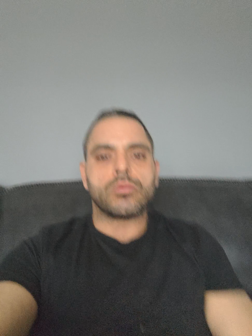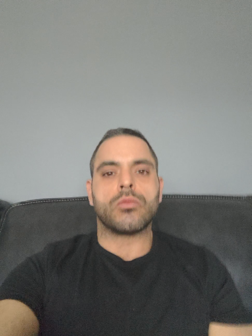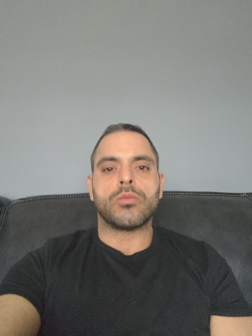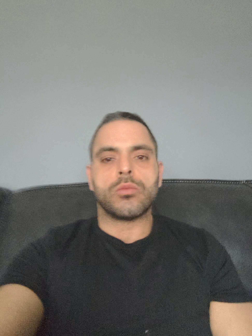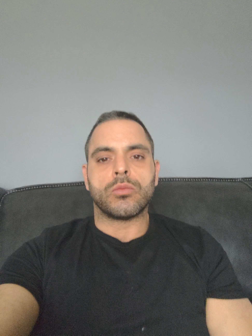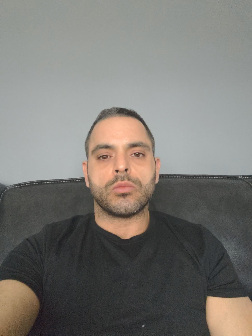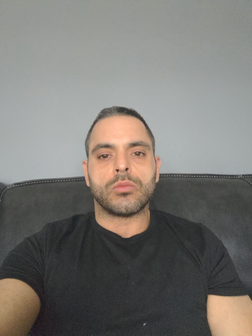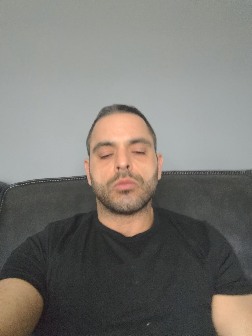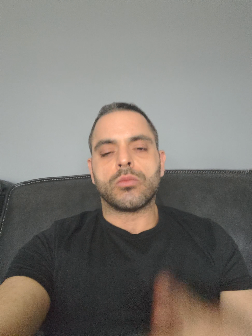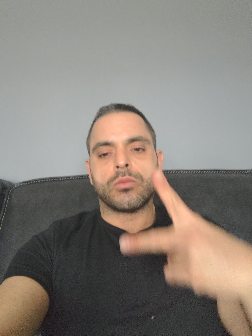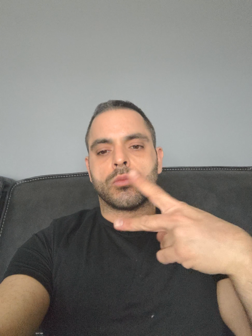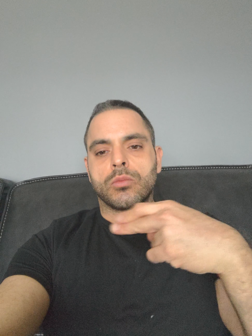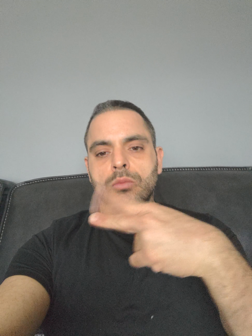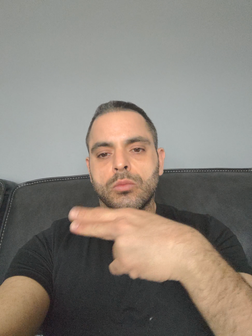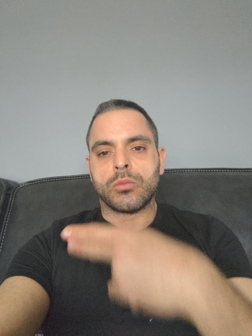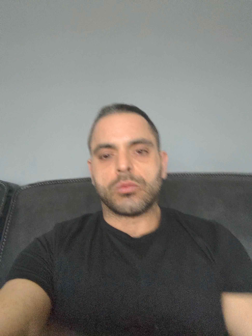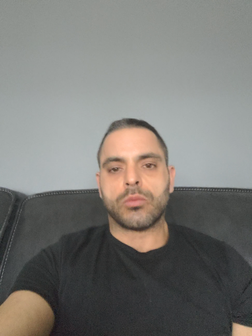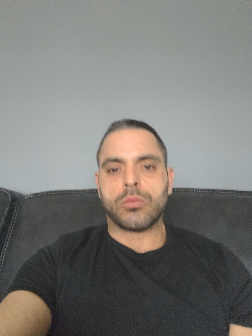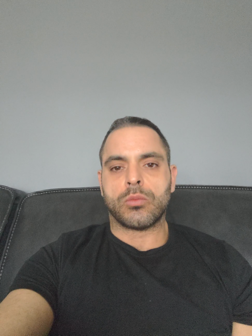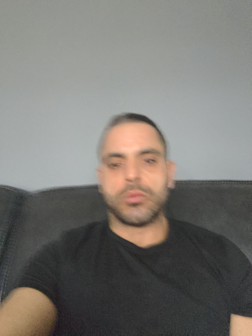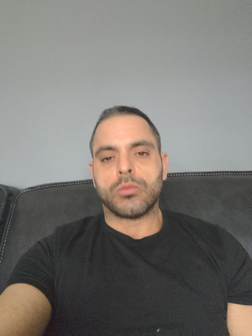scissors